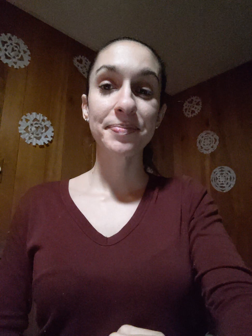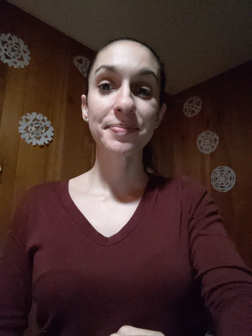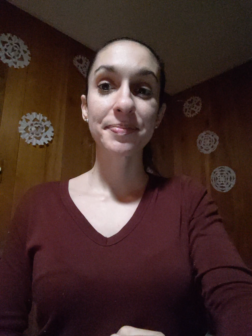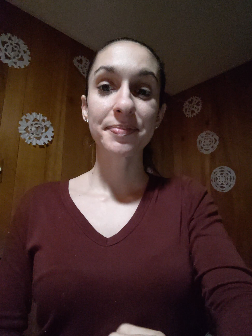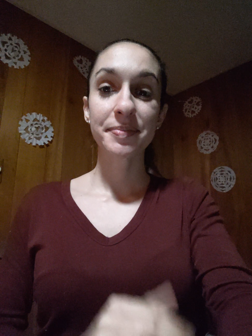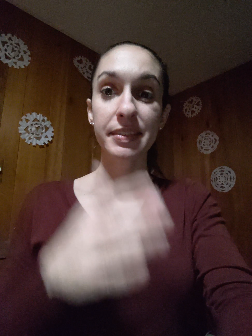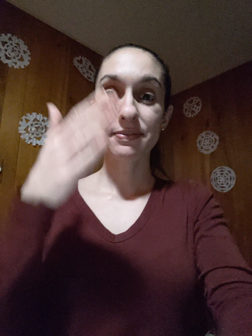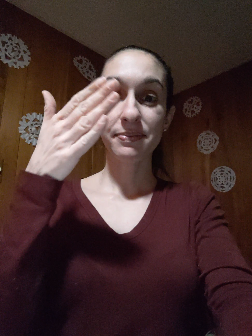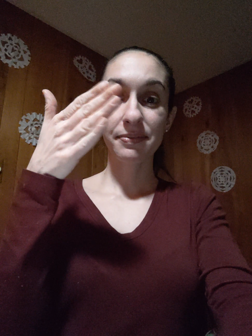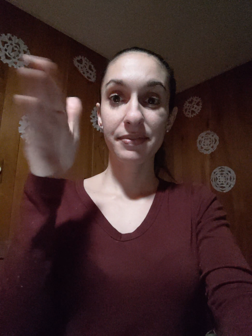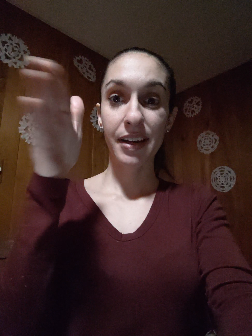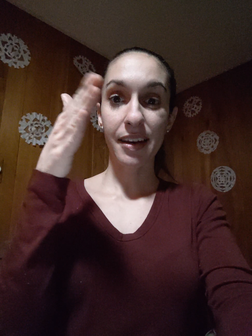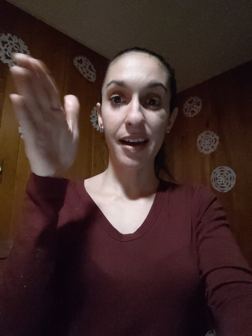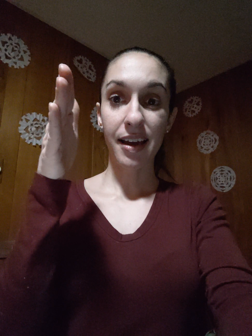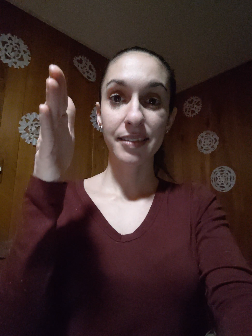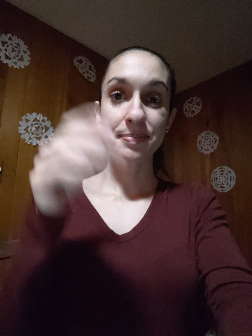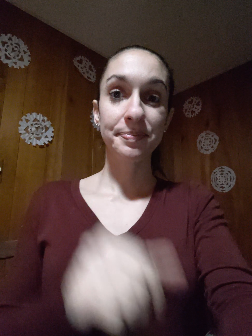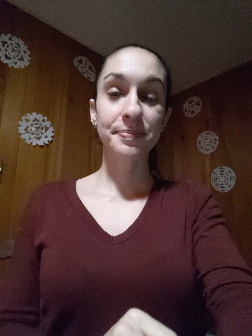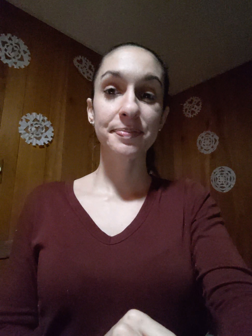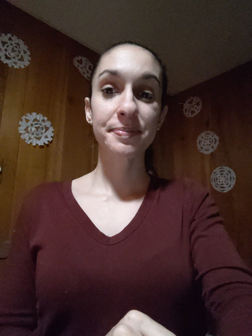flag